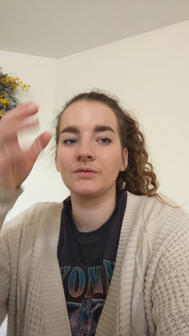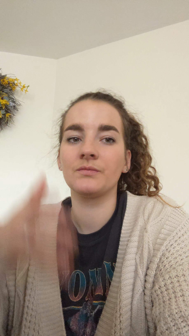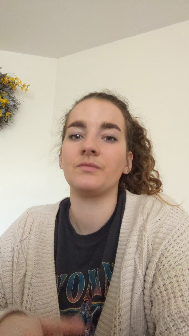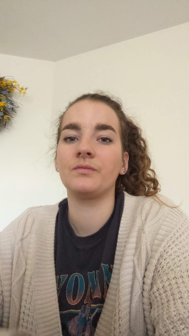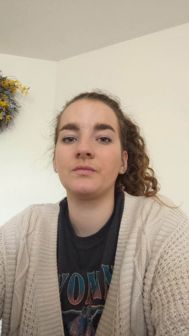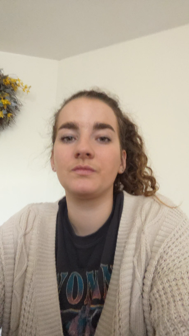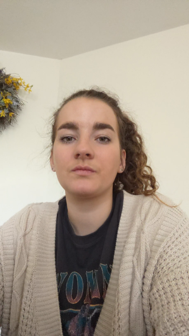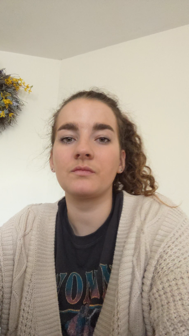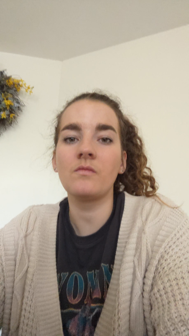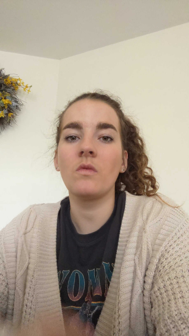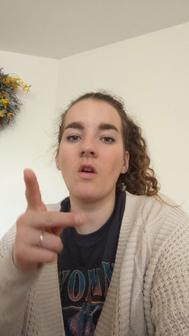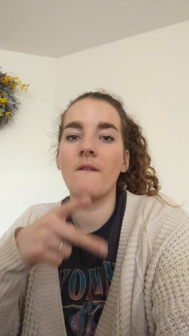careful